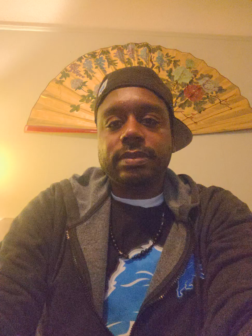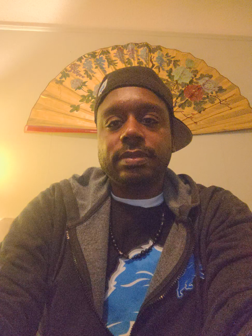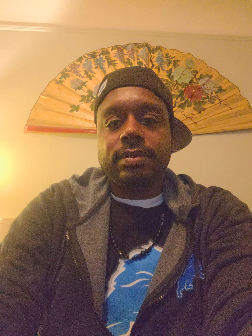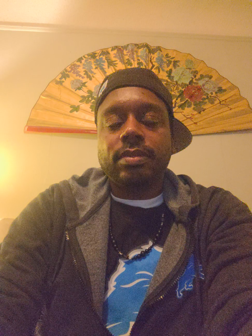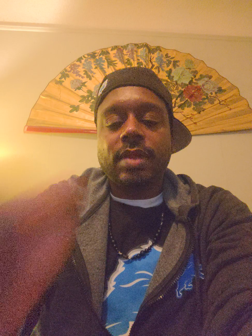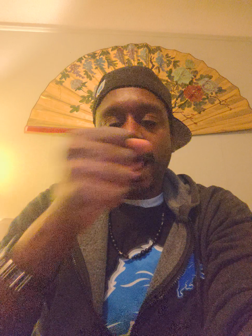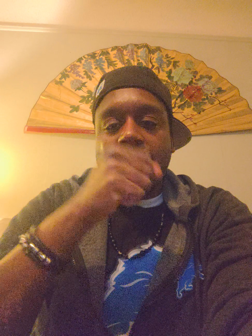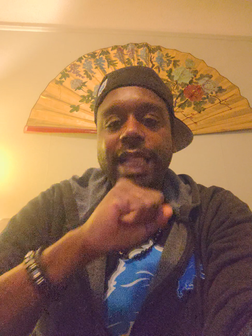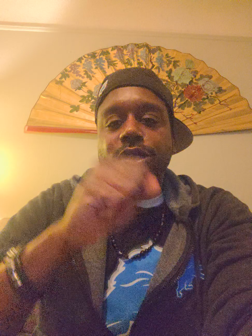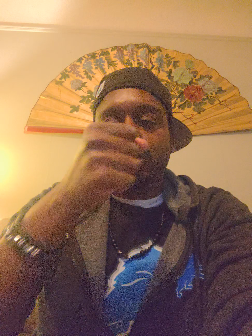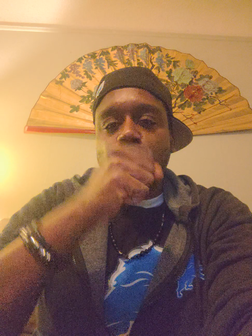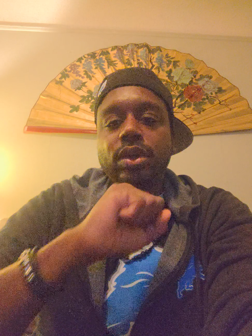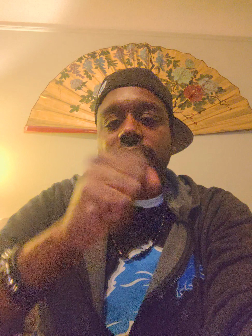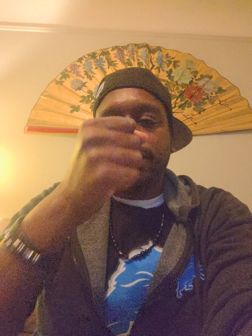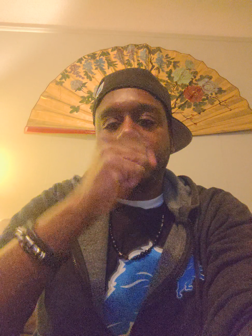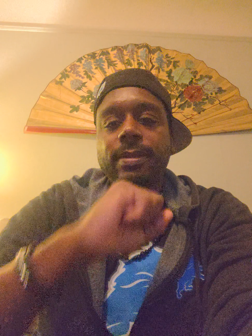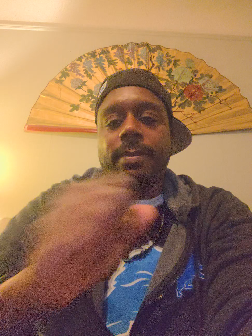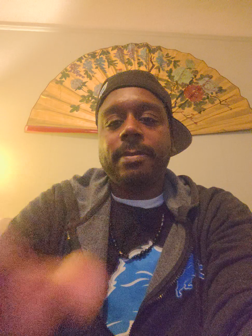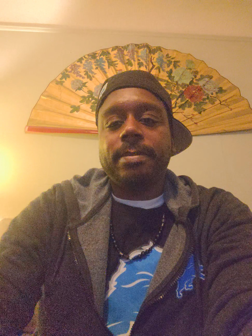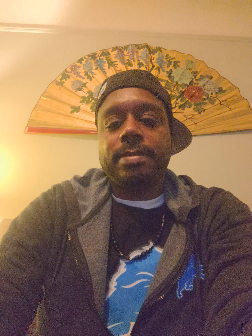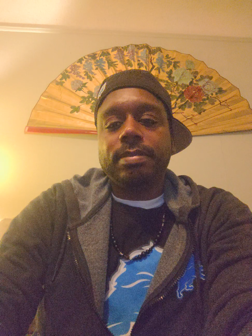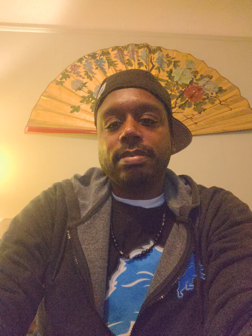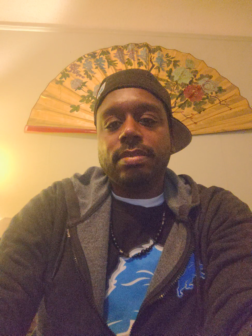ice cream